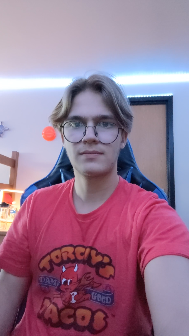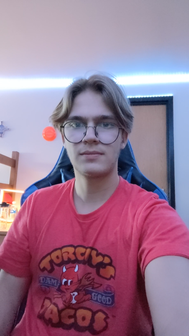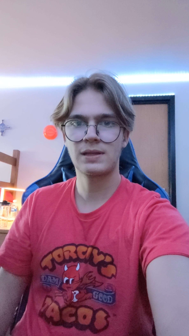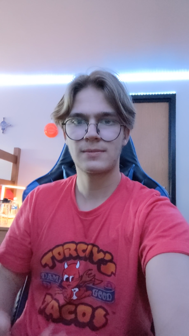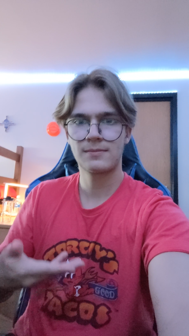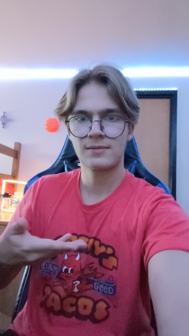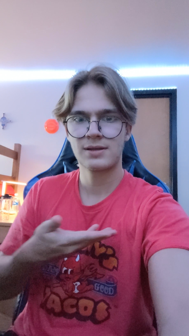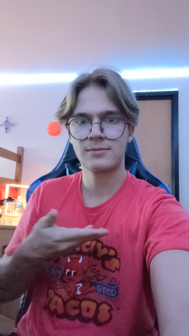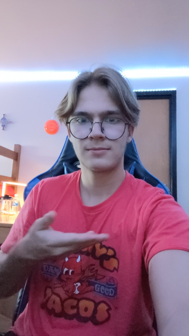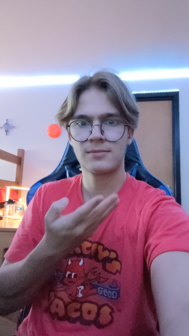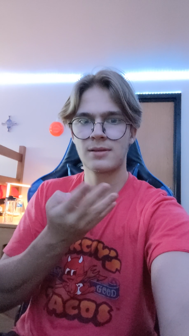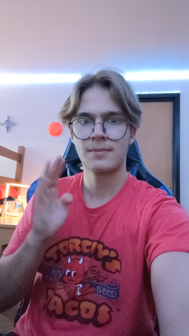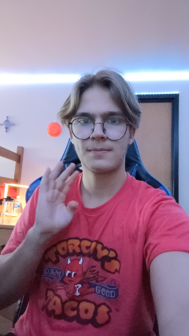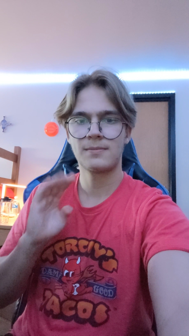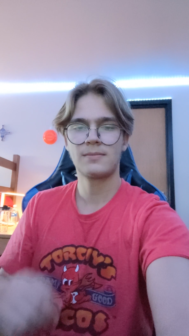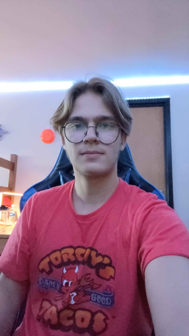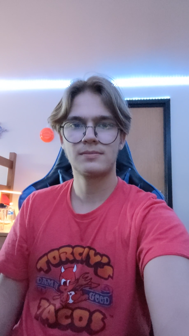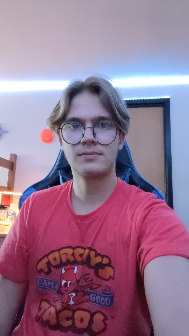crib